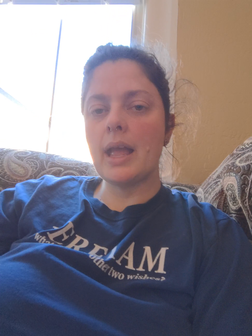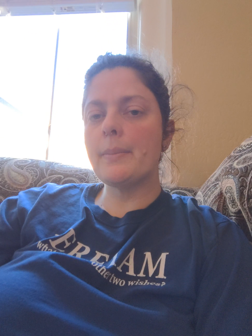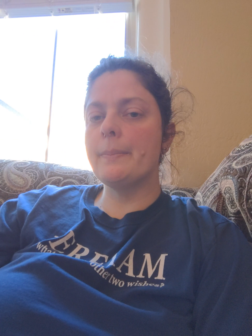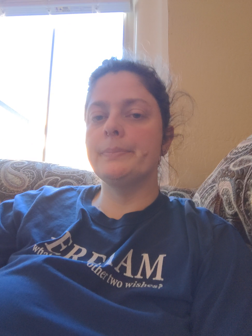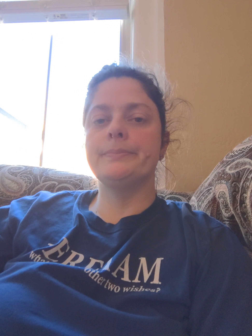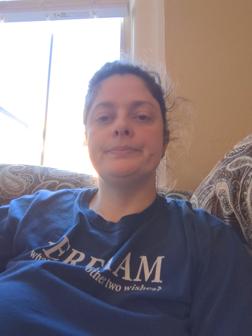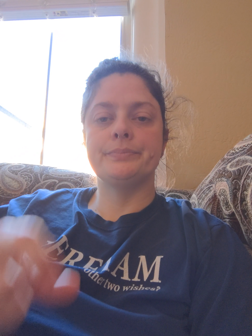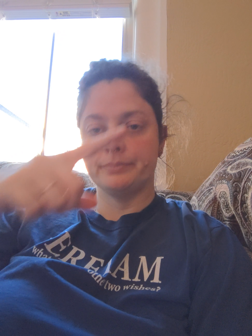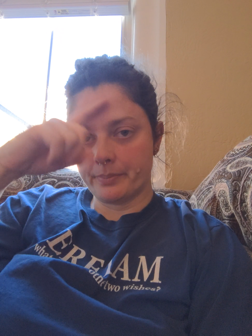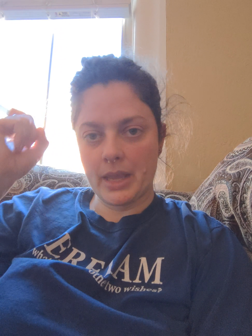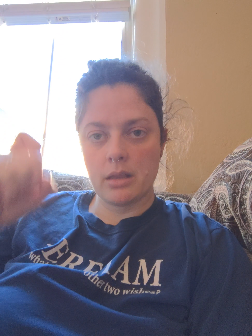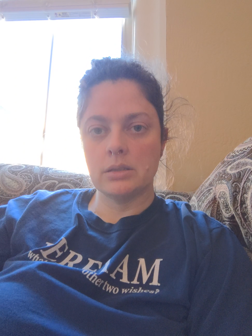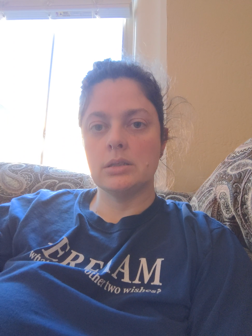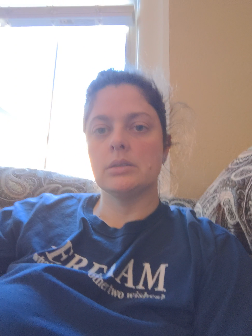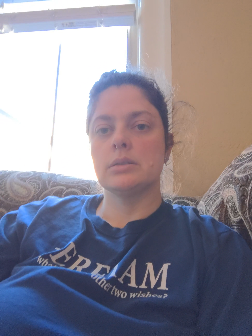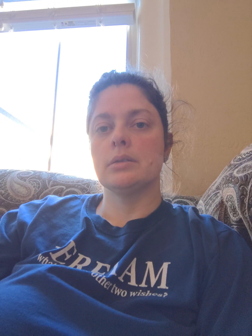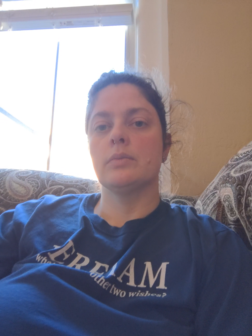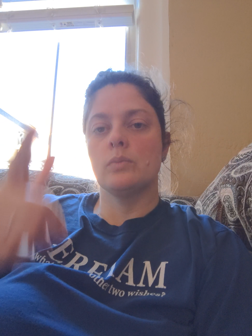because